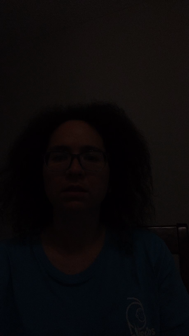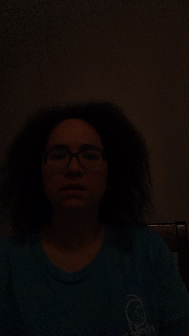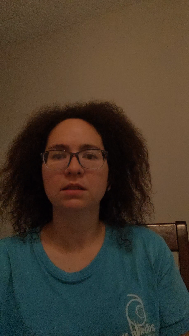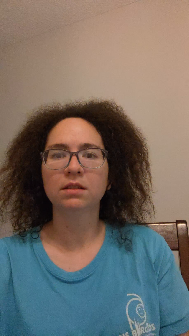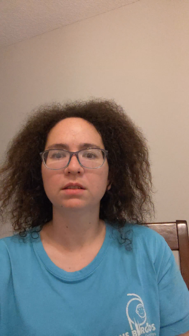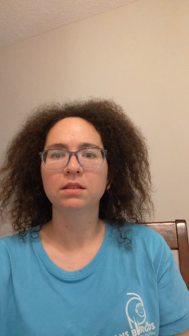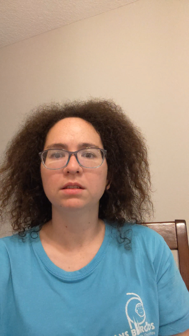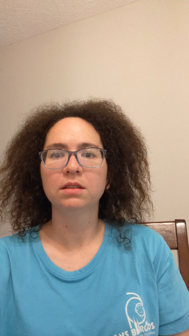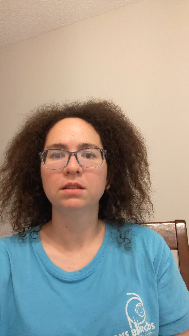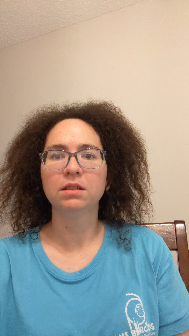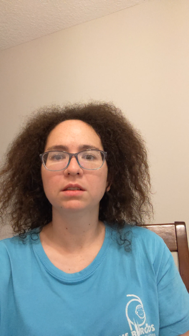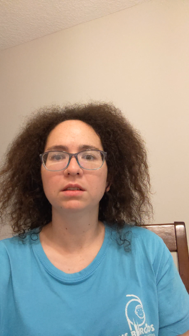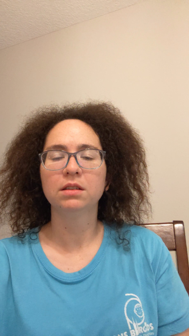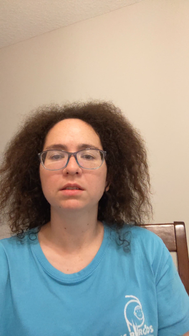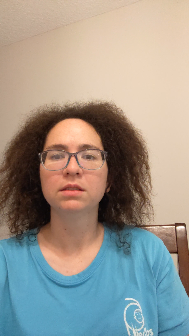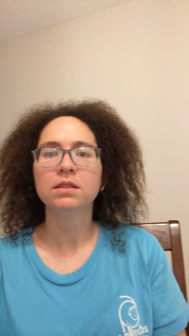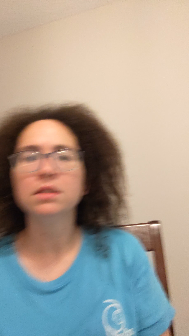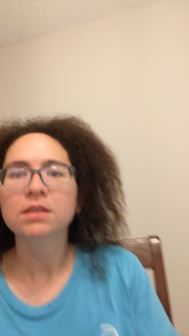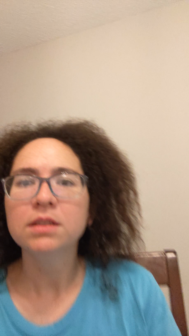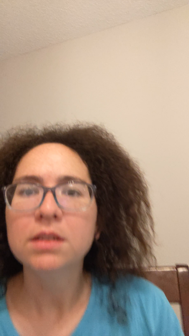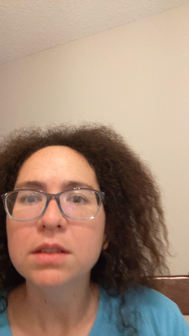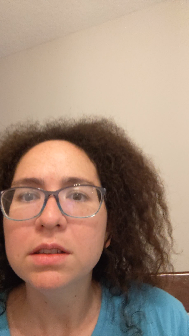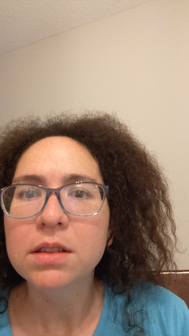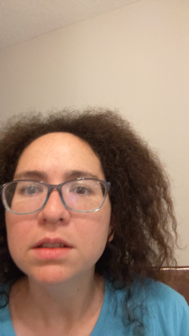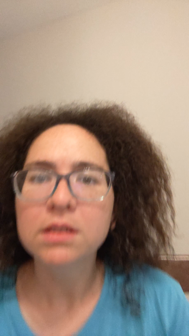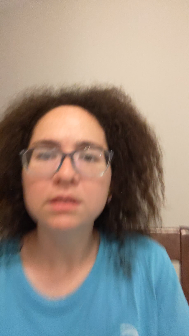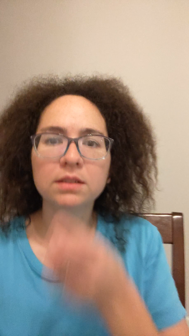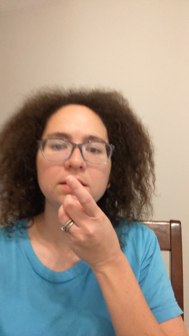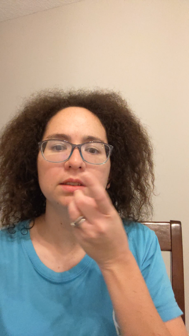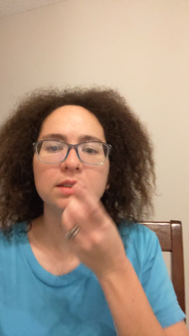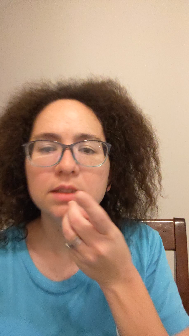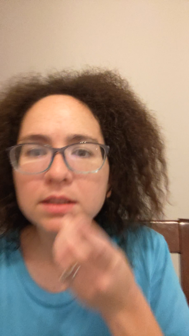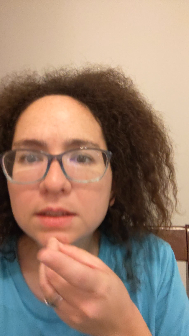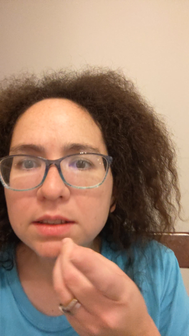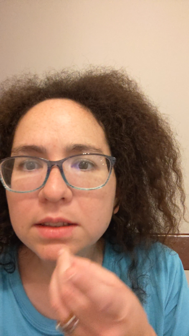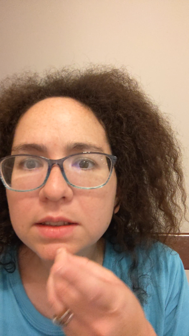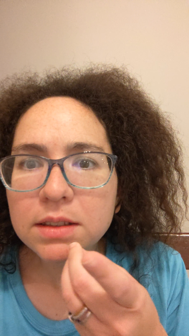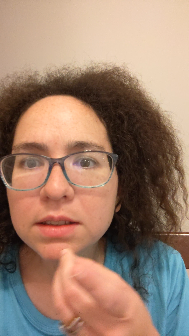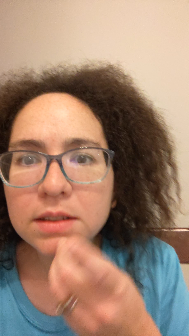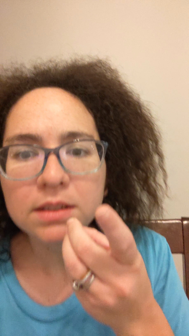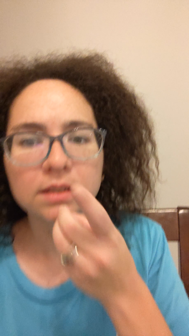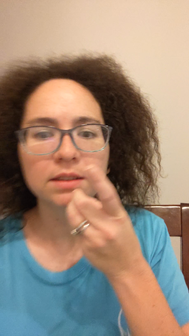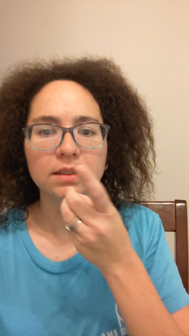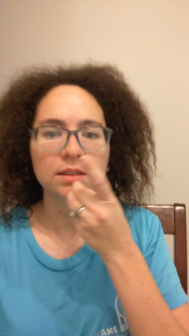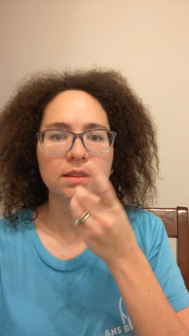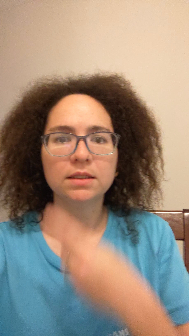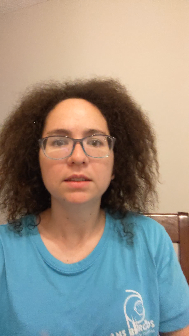dinner